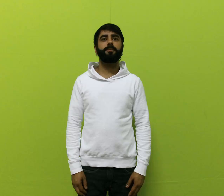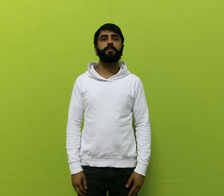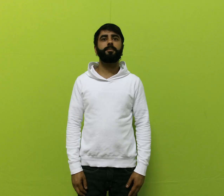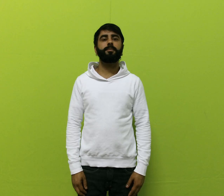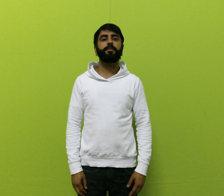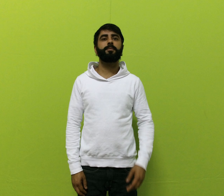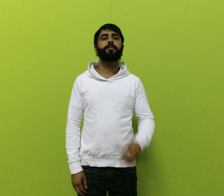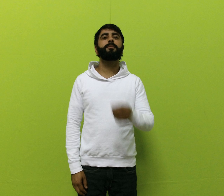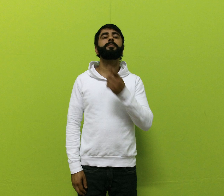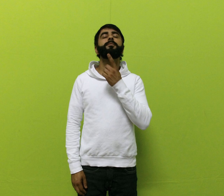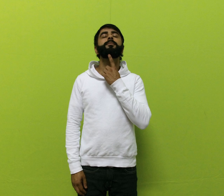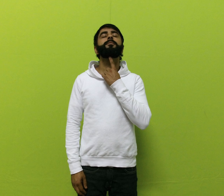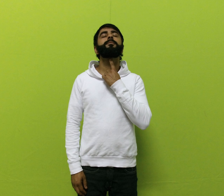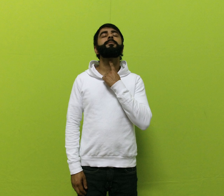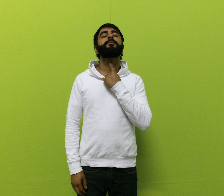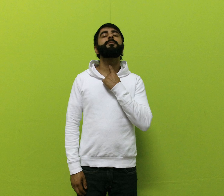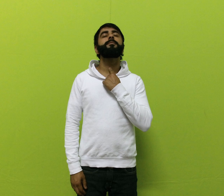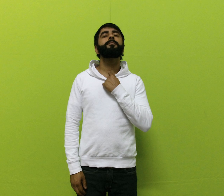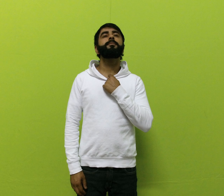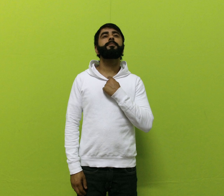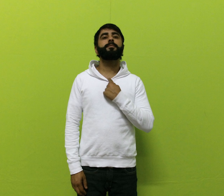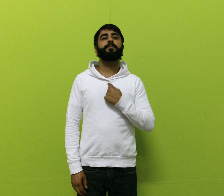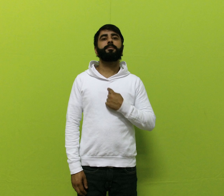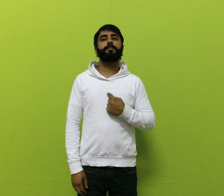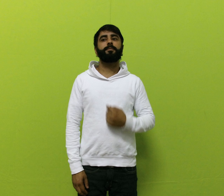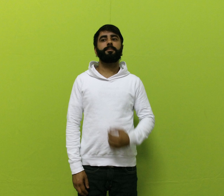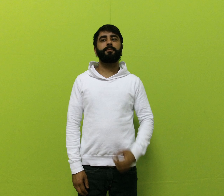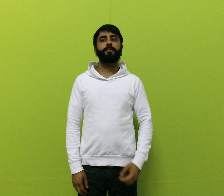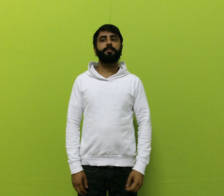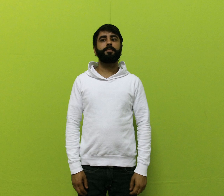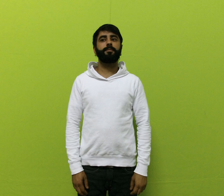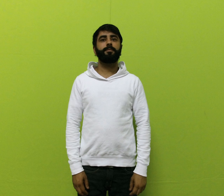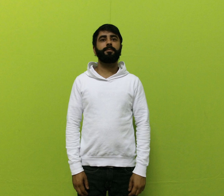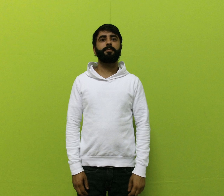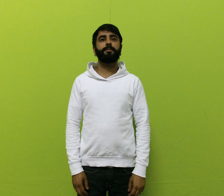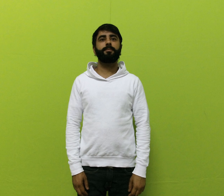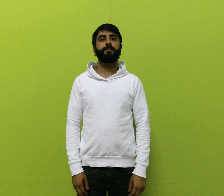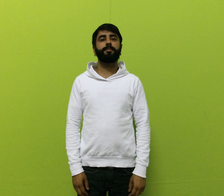vontade